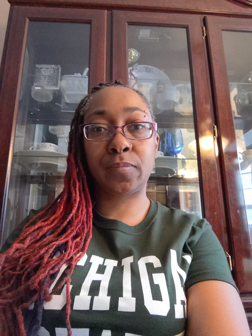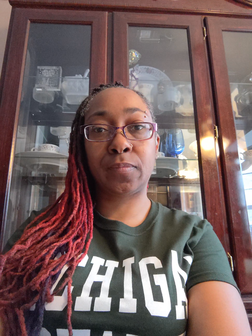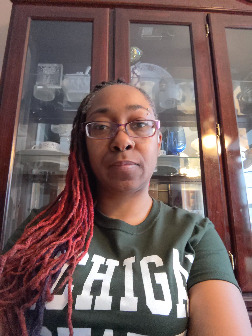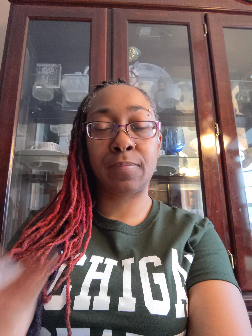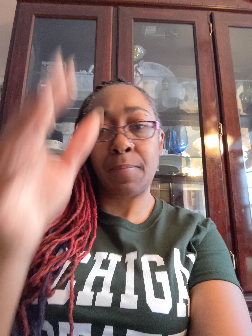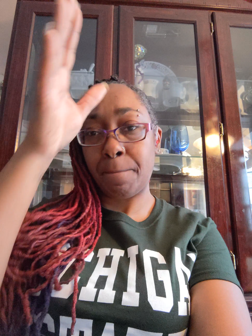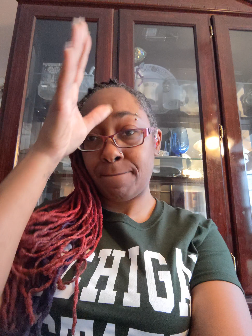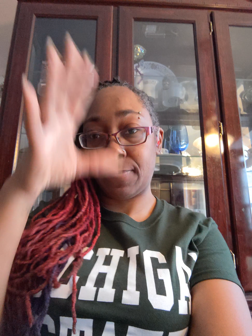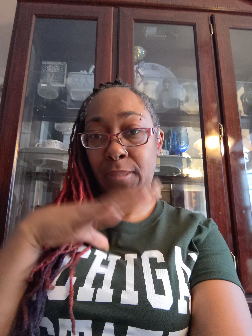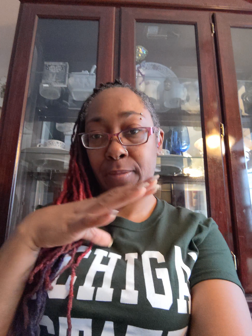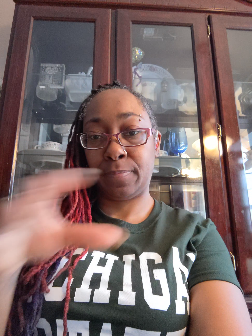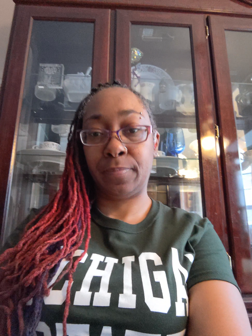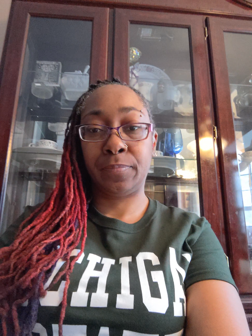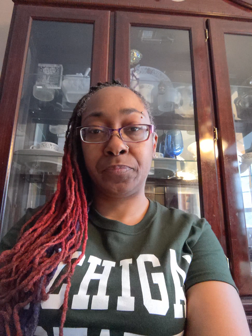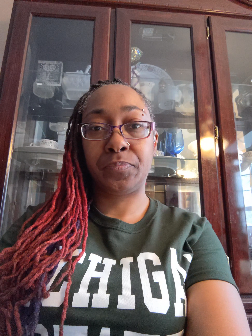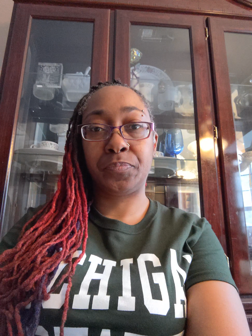man